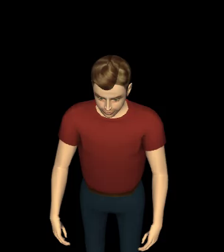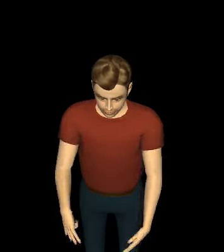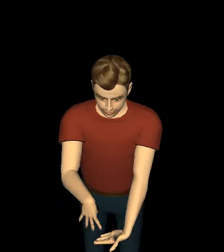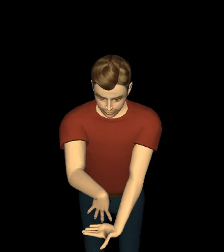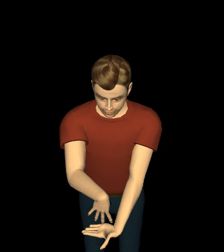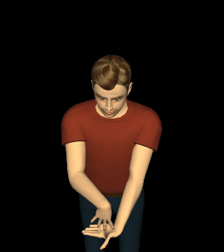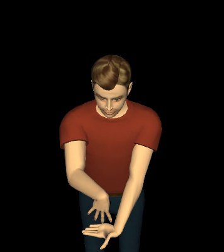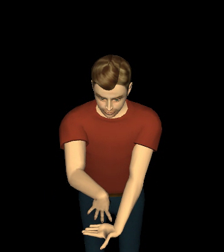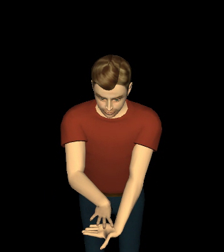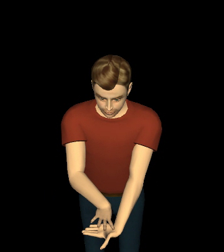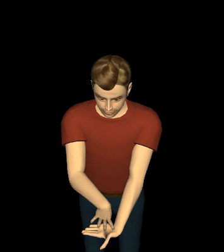أثينا